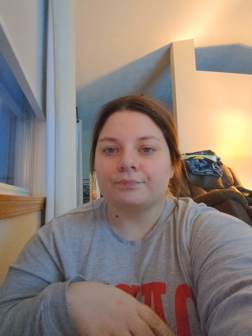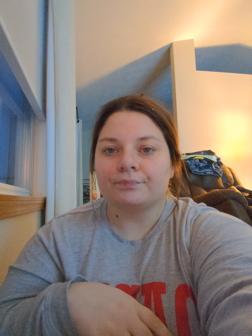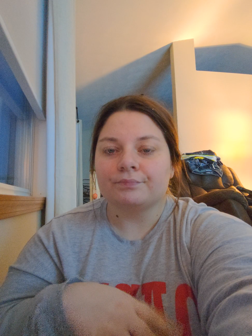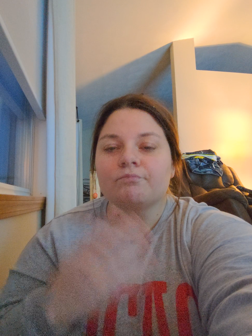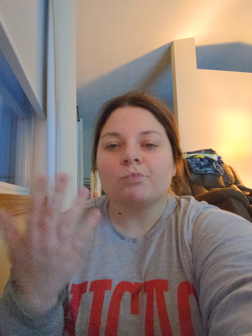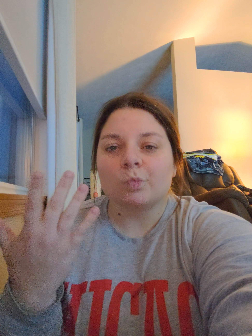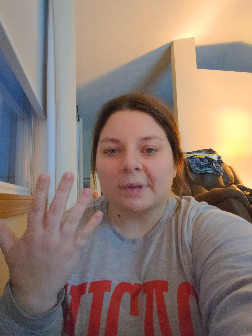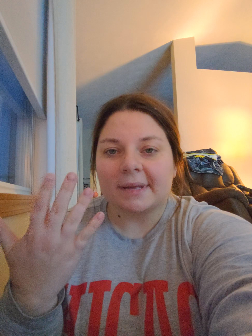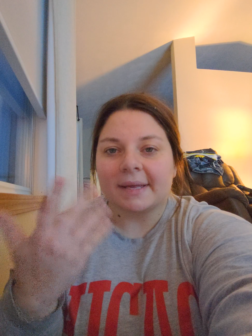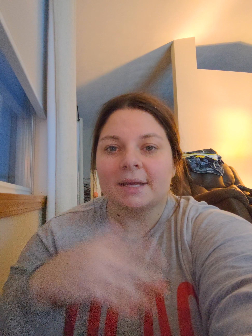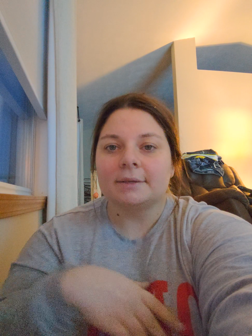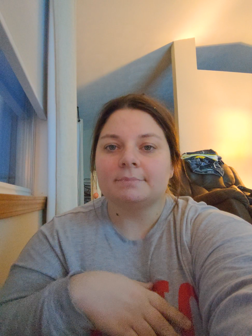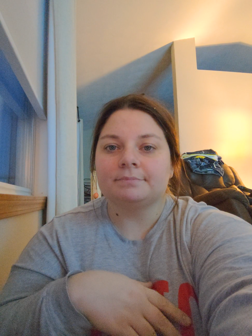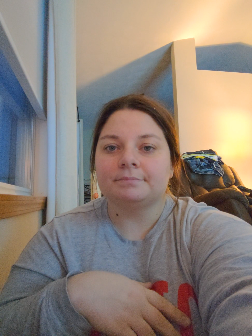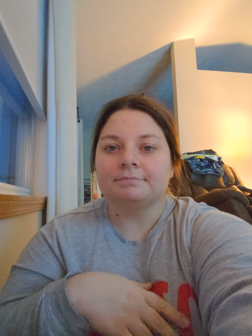wait